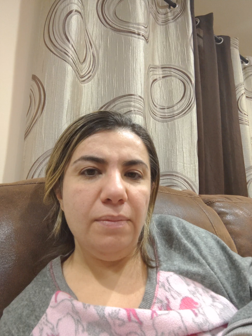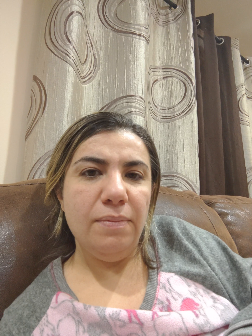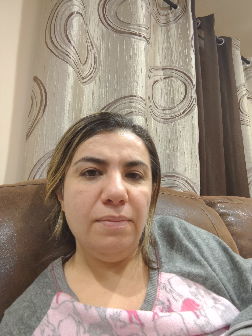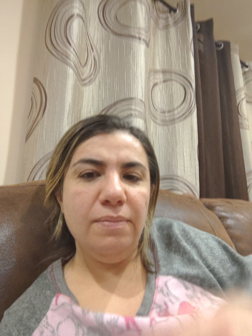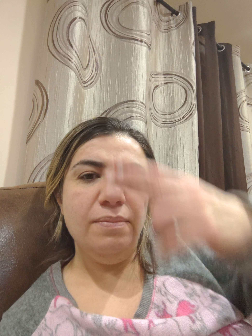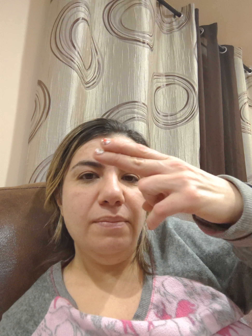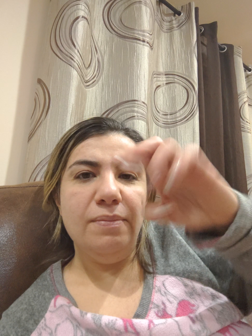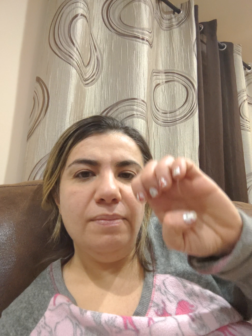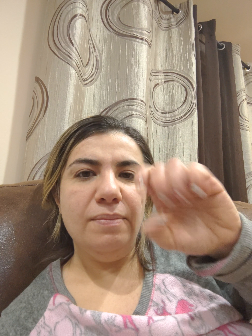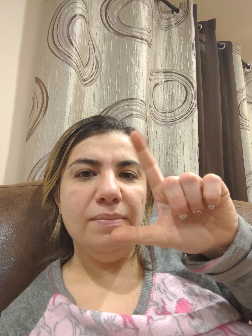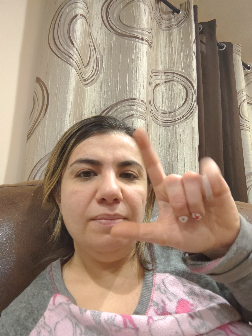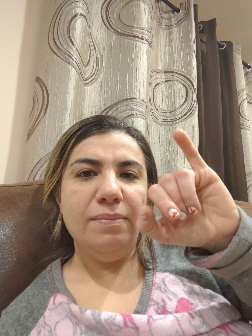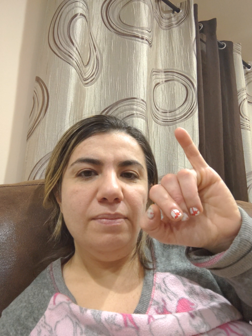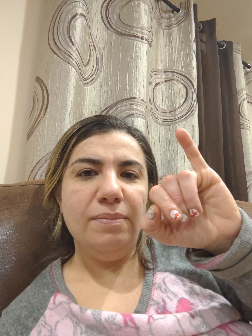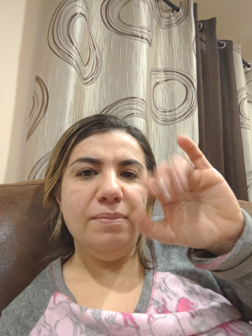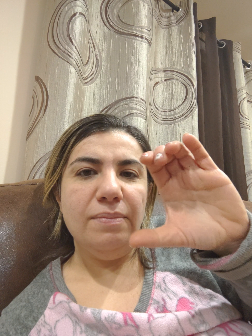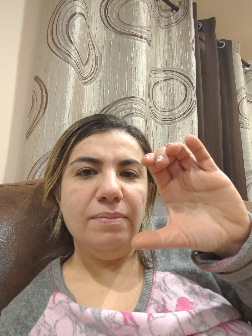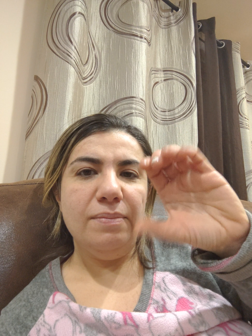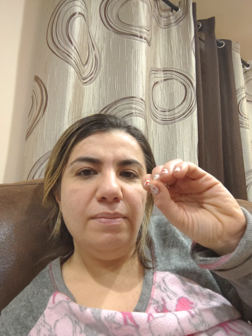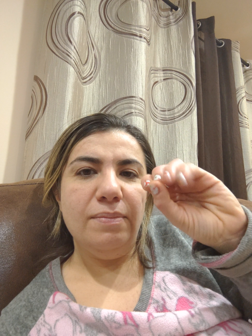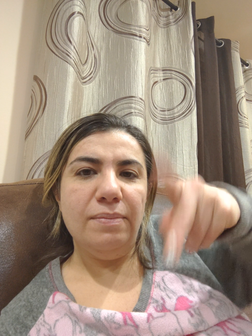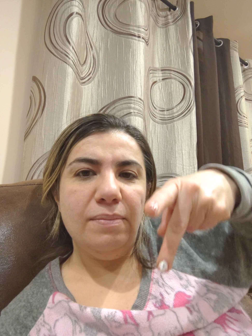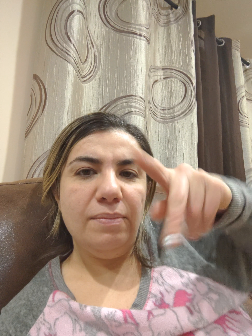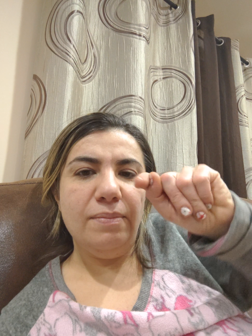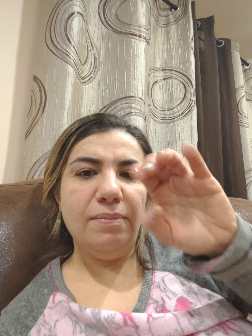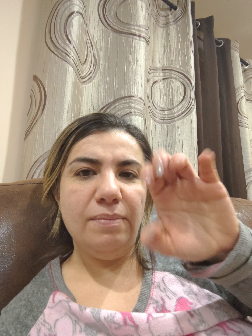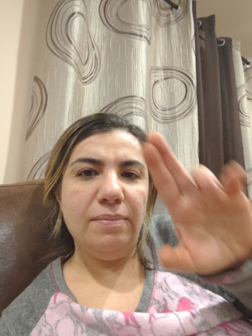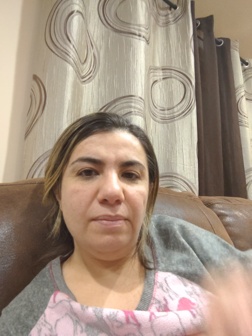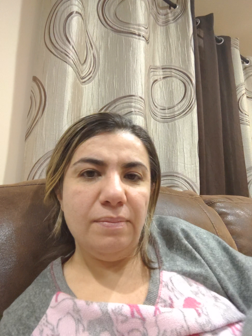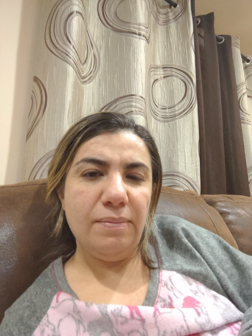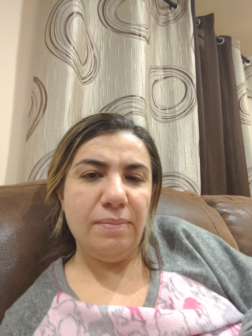helicopter